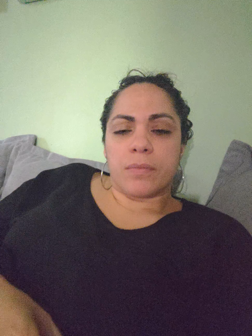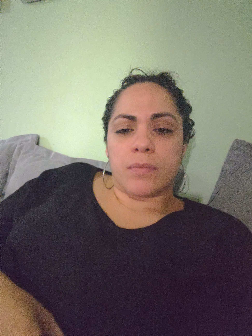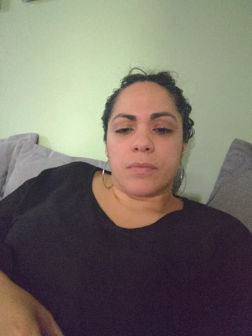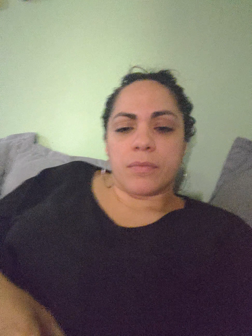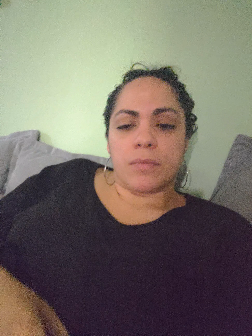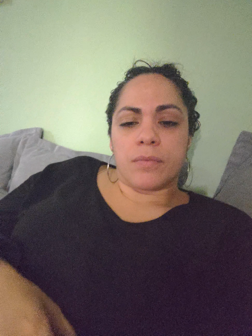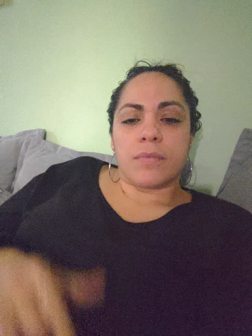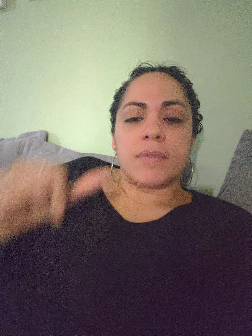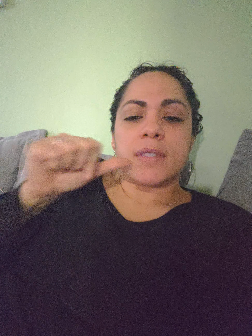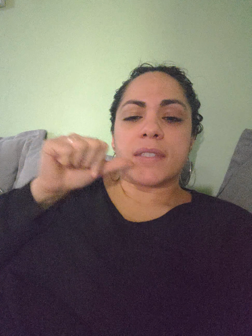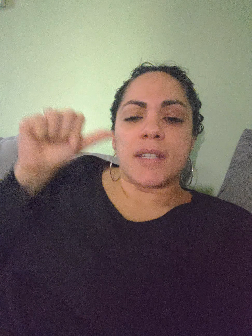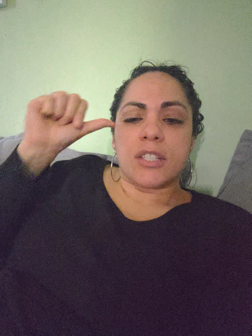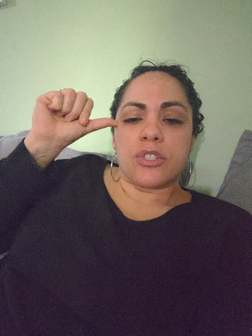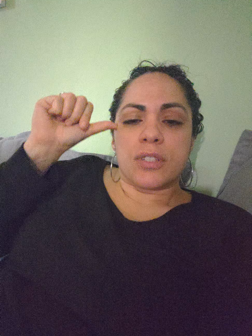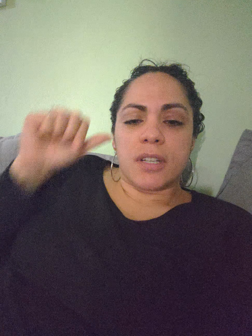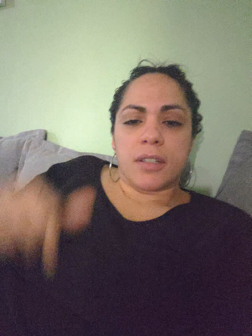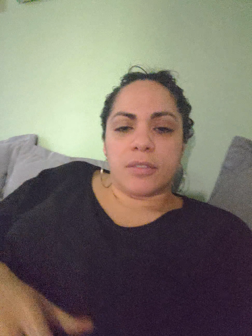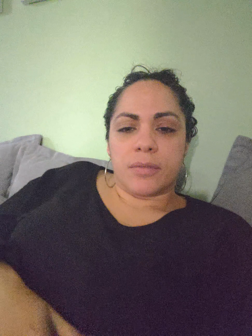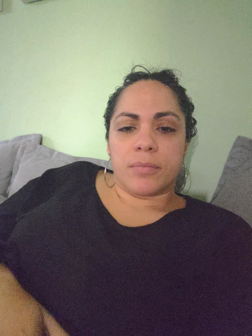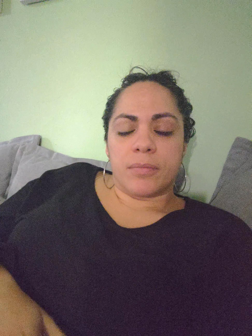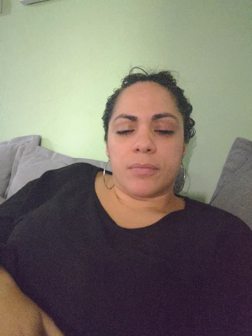yesterday